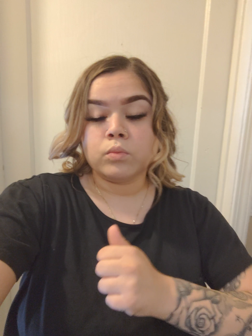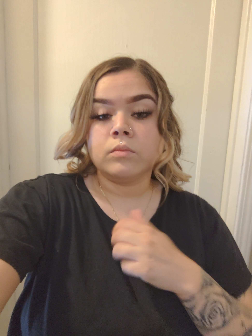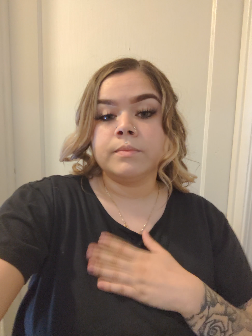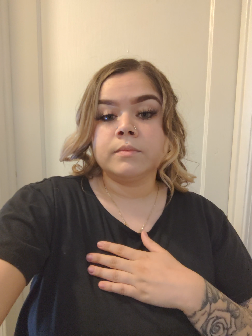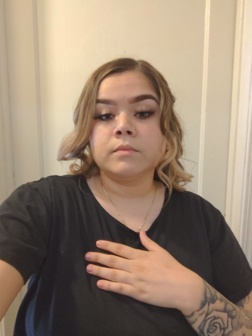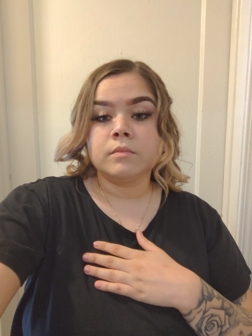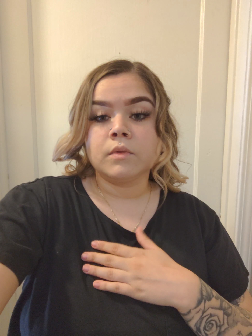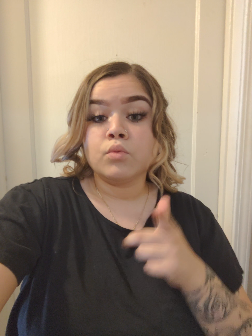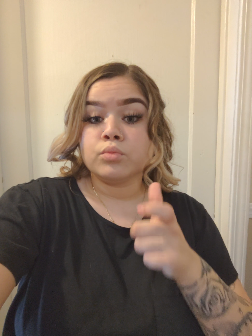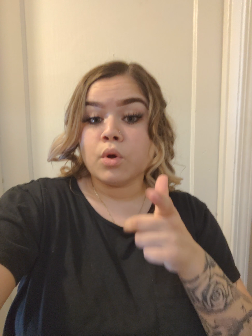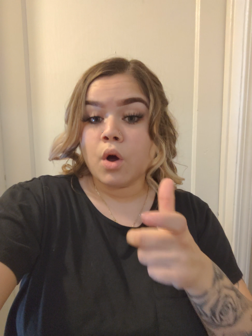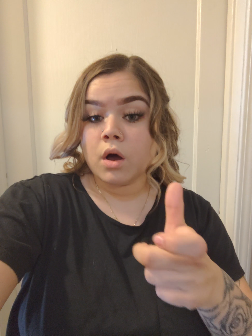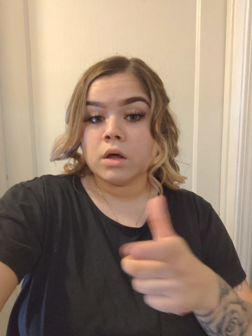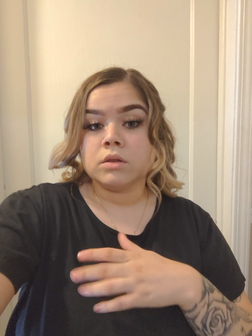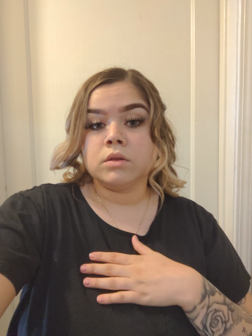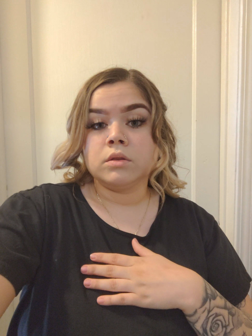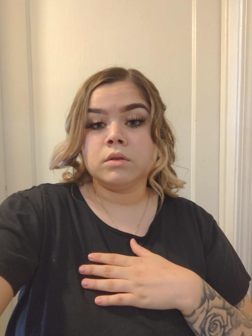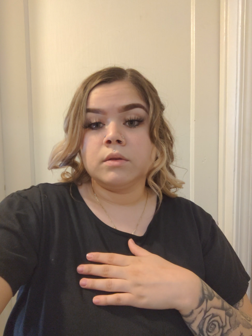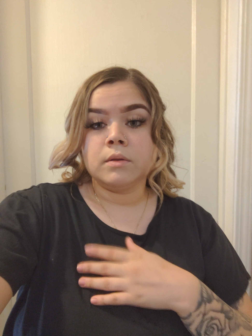run